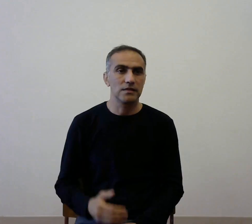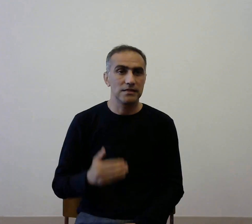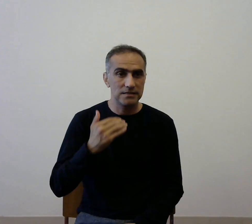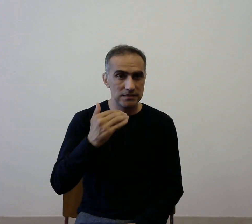siz